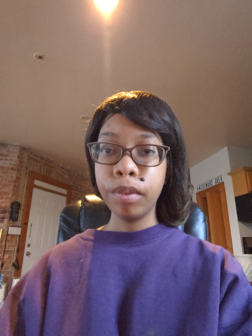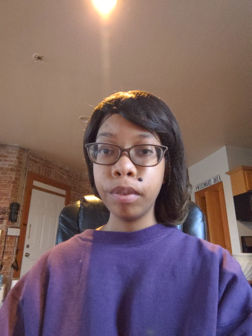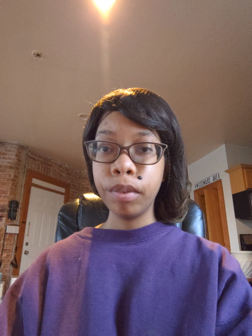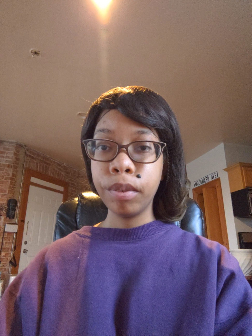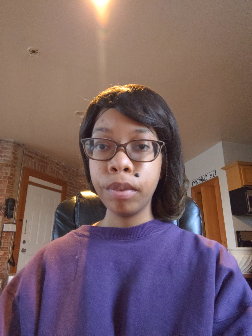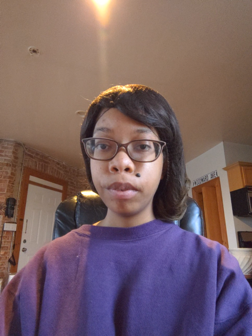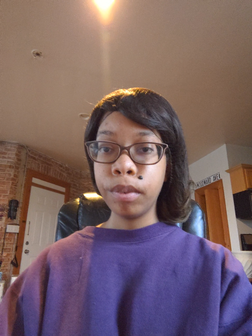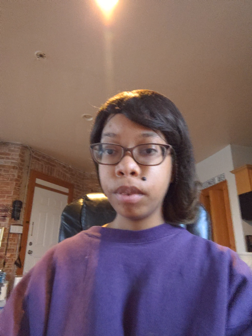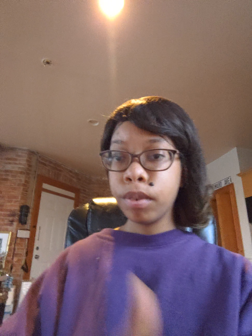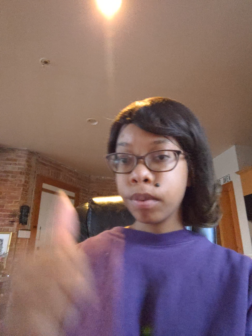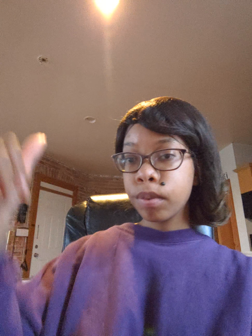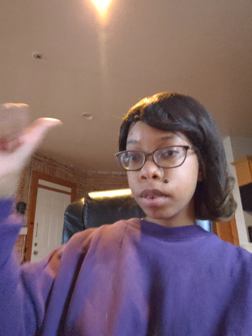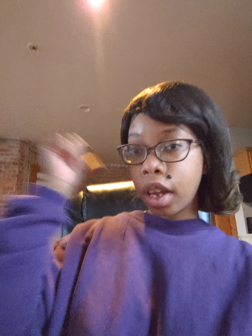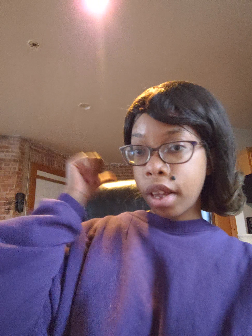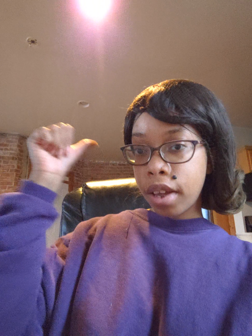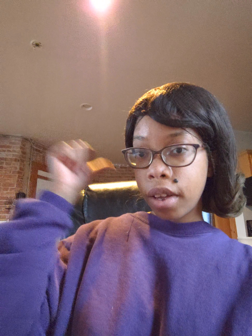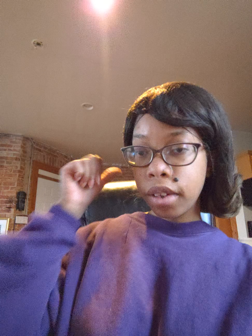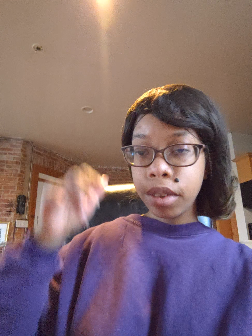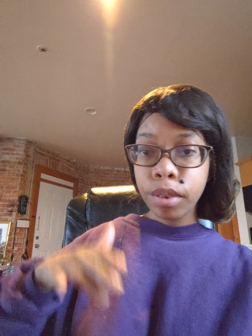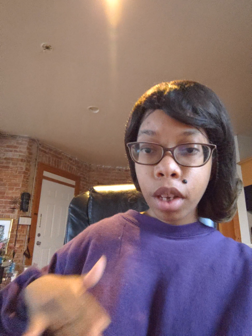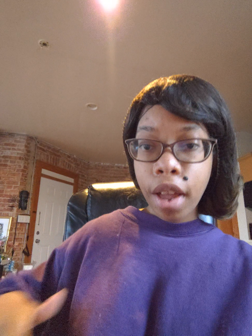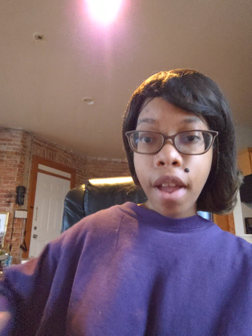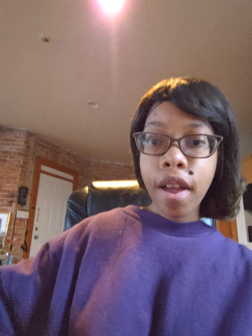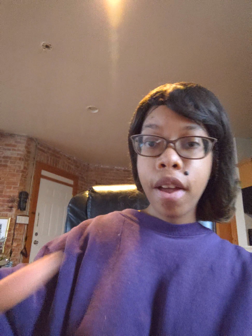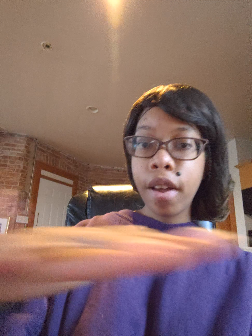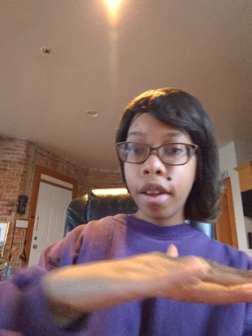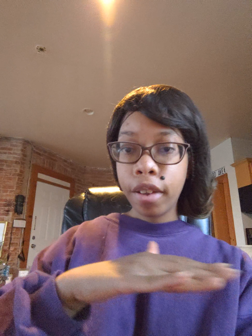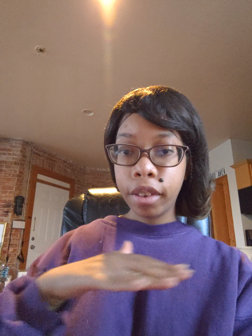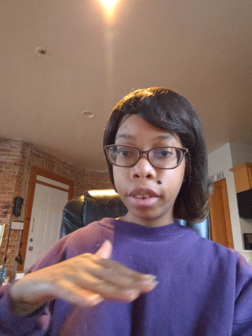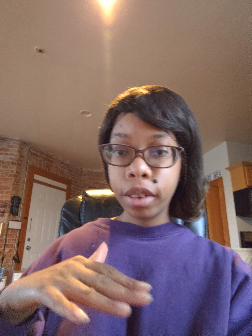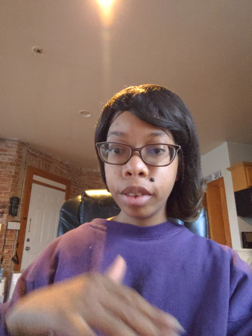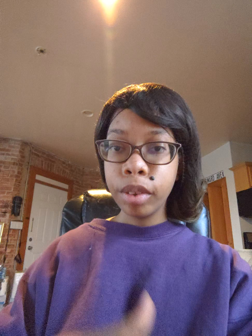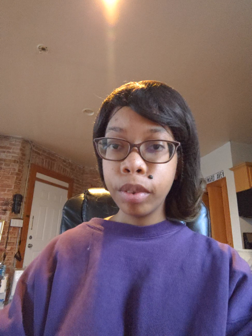backyard